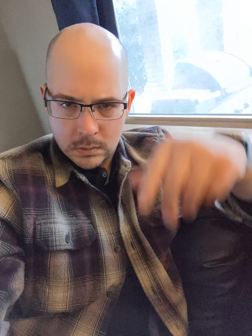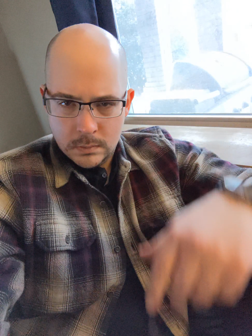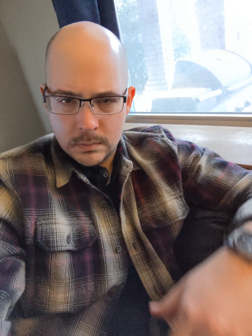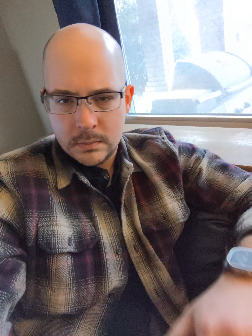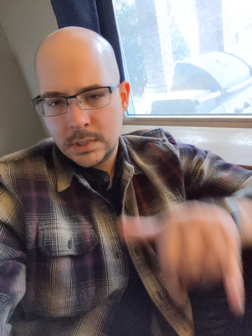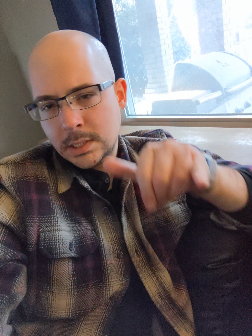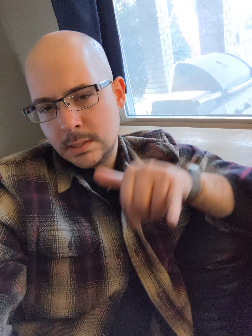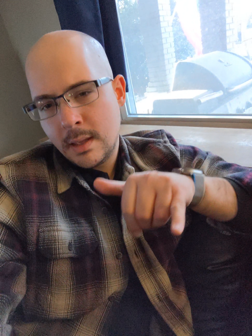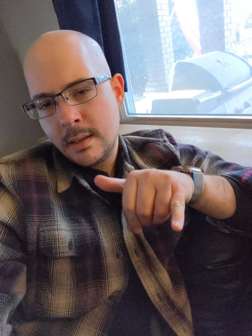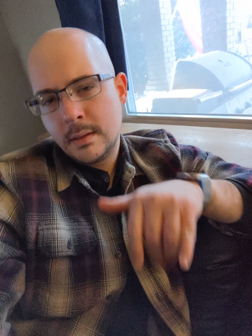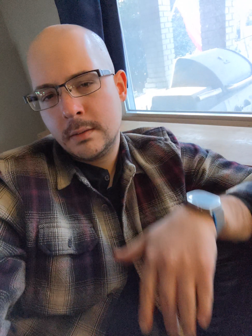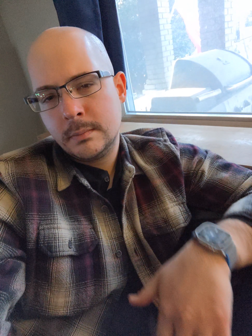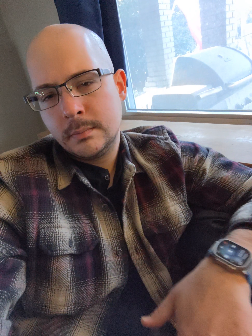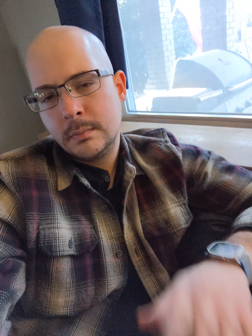stay